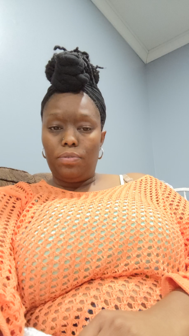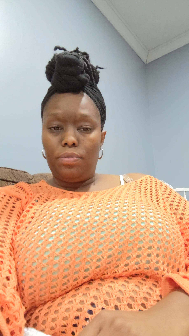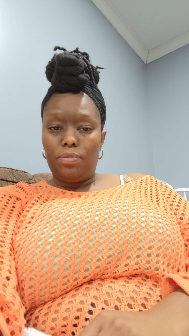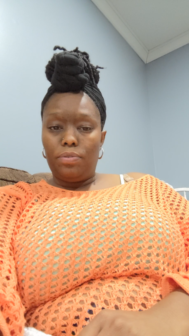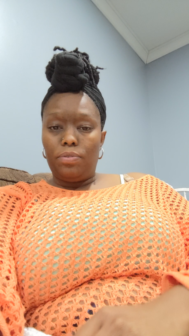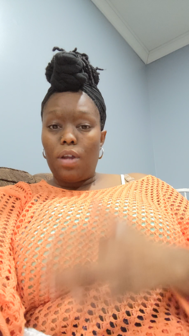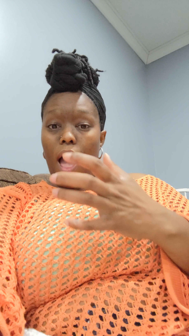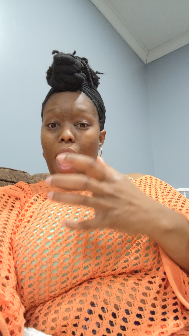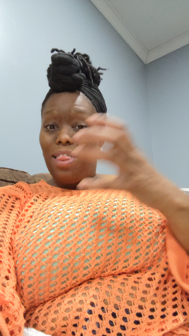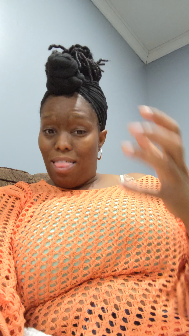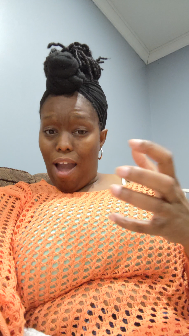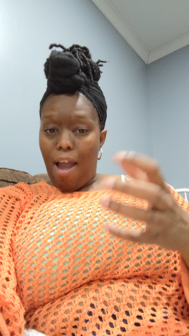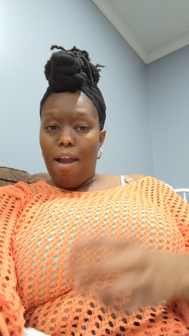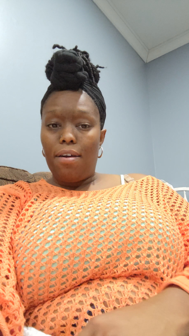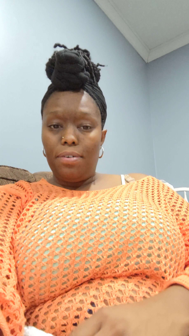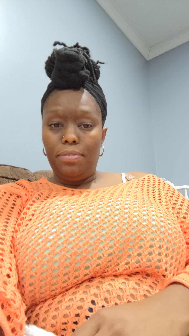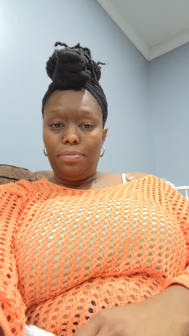a lot